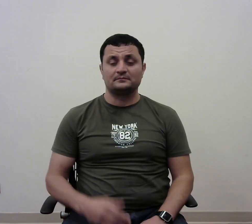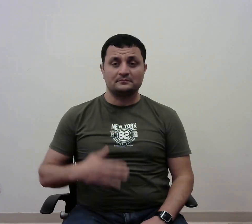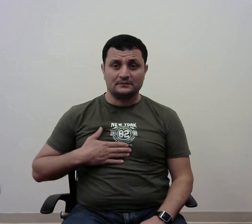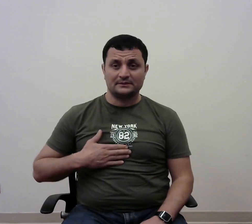mən